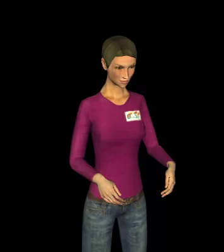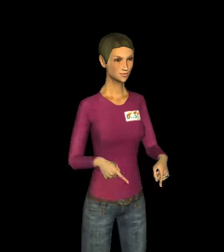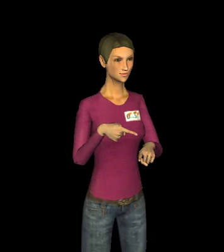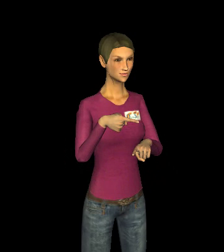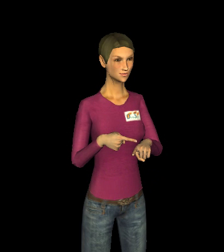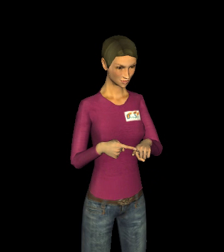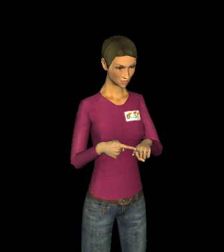نصف